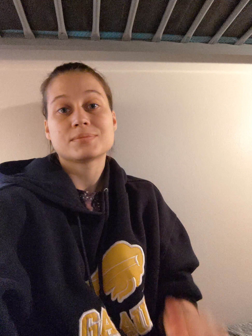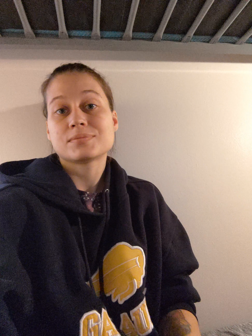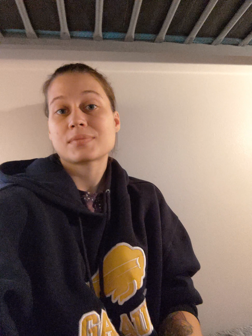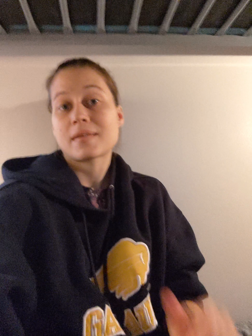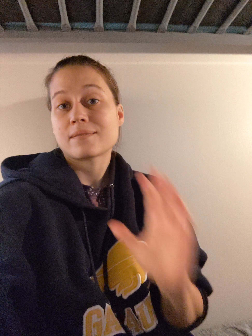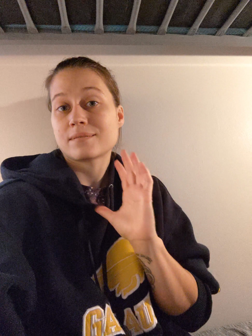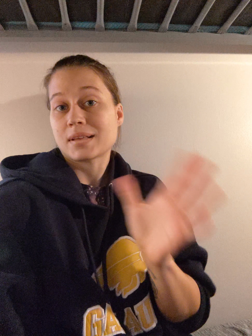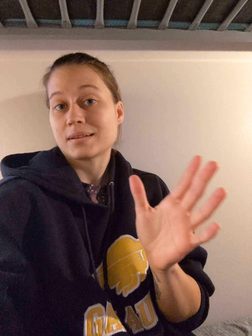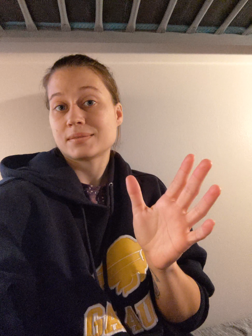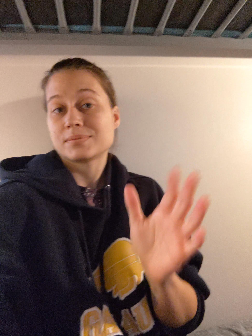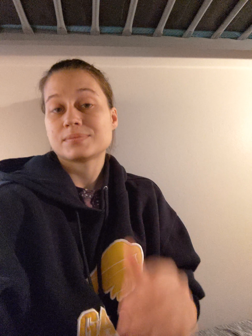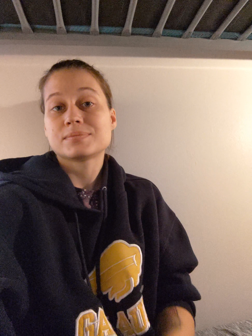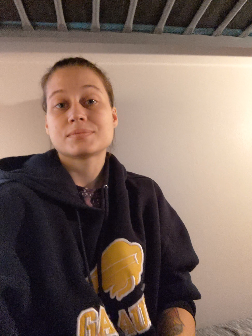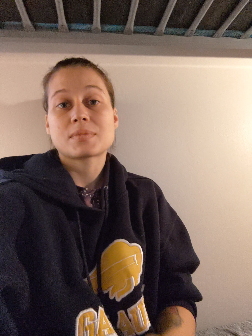fine